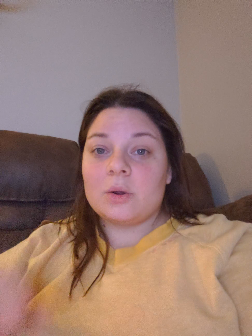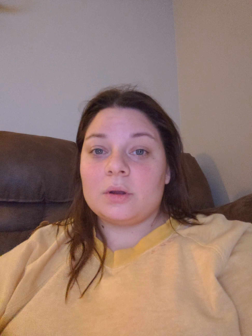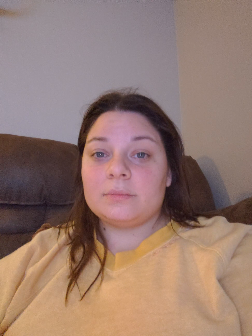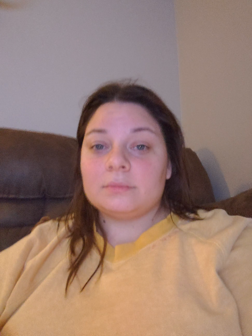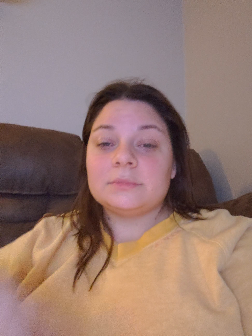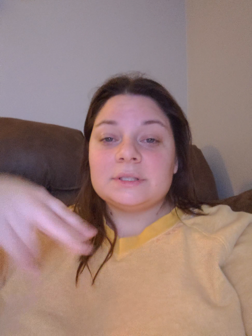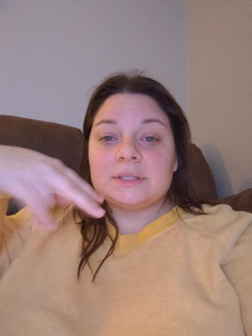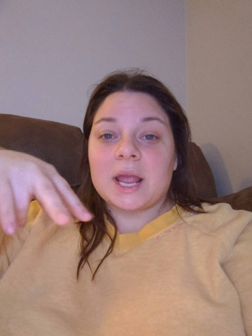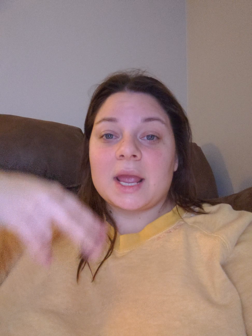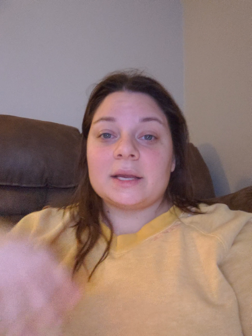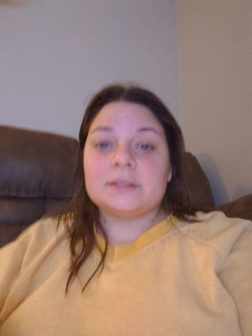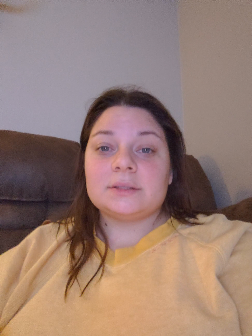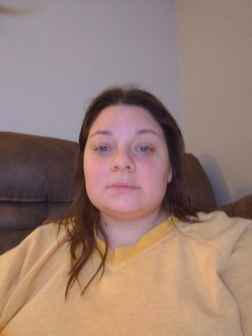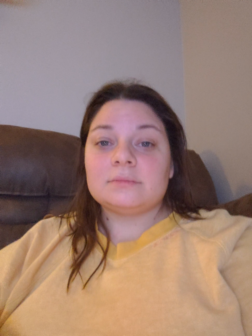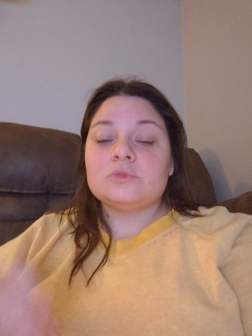dance